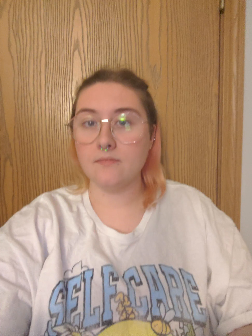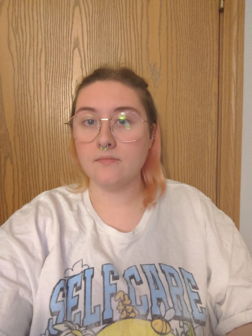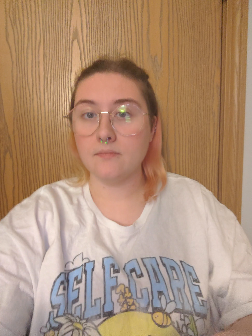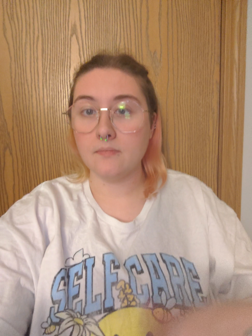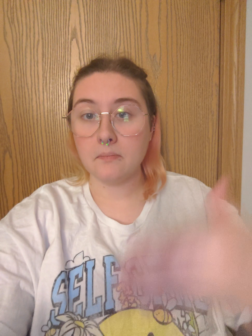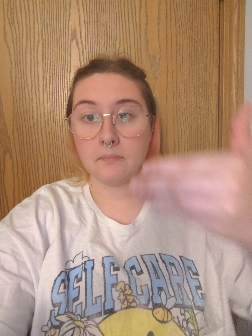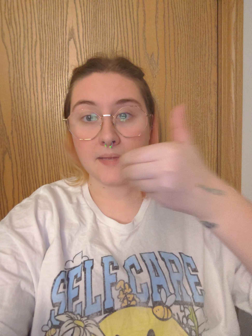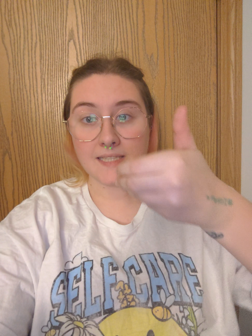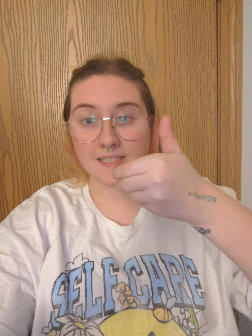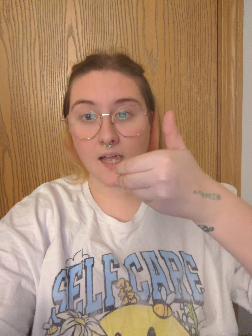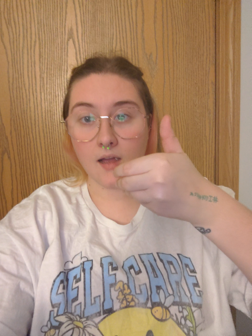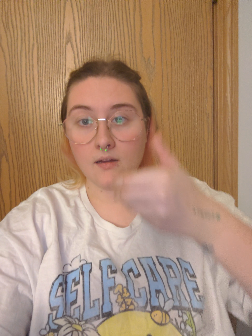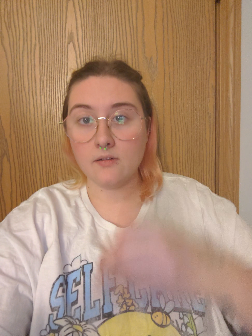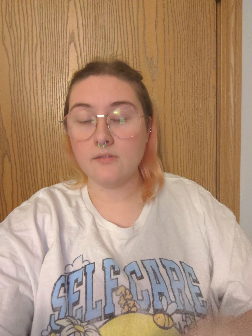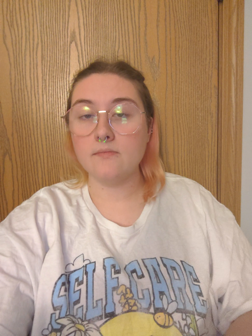pizza